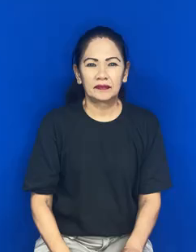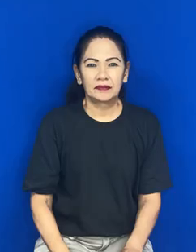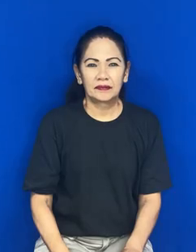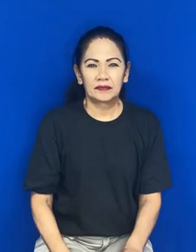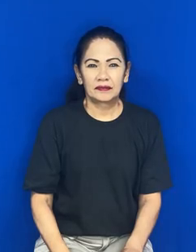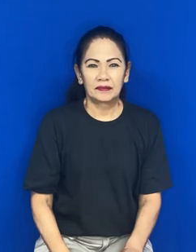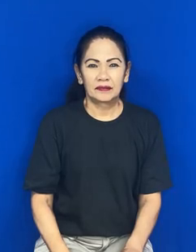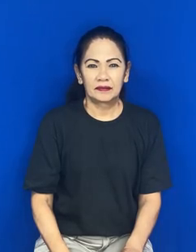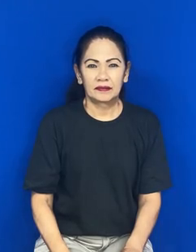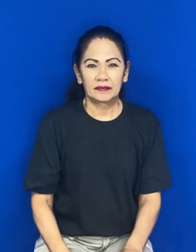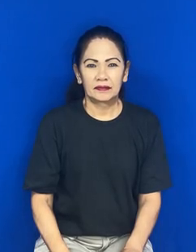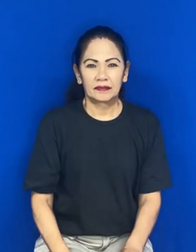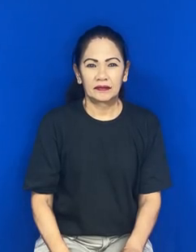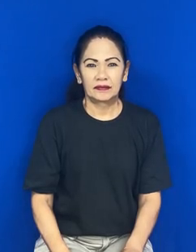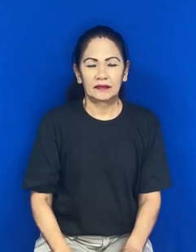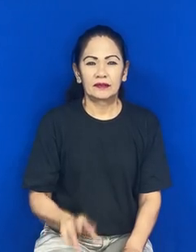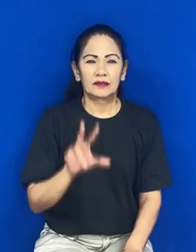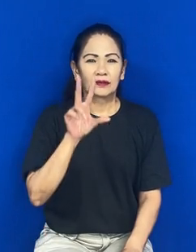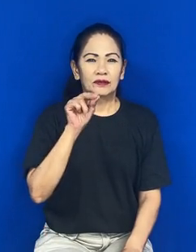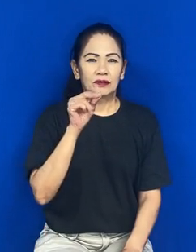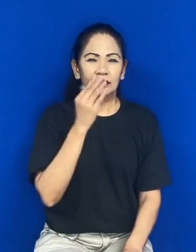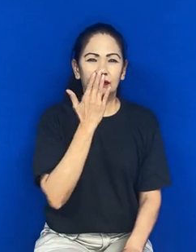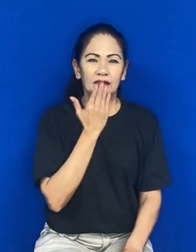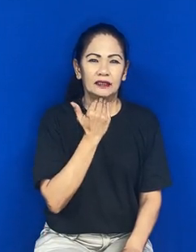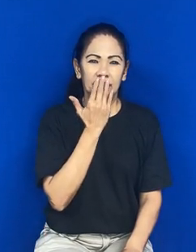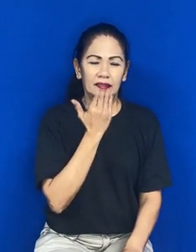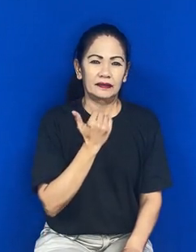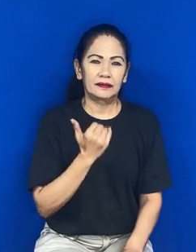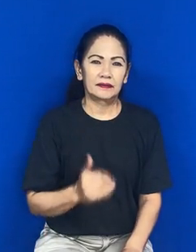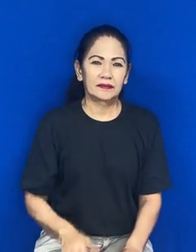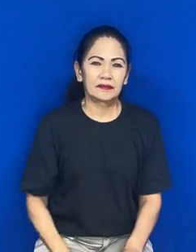no sugar